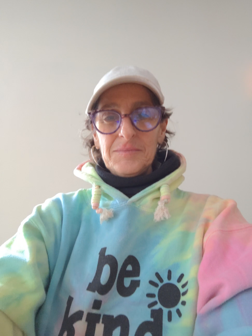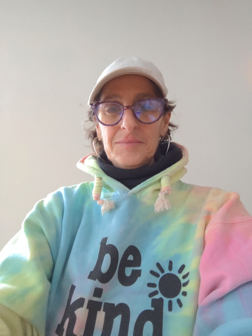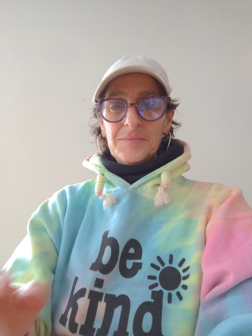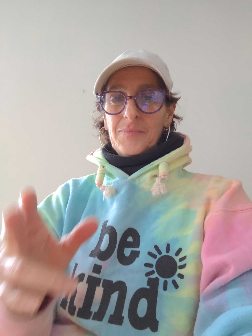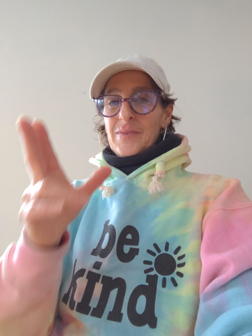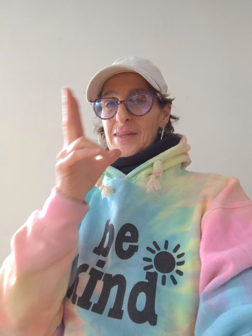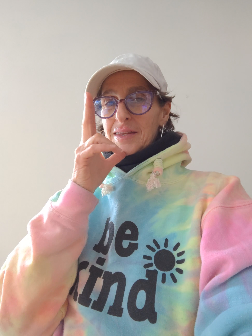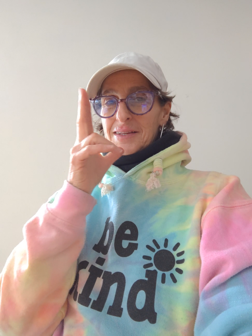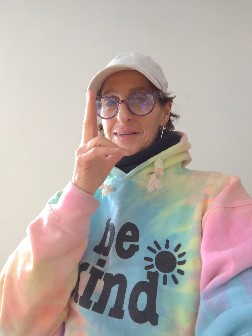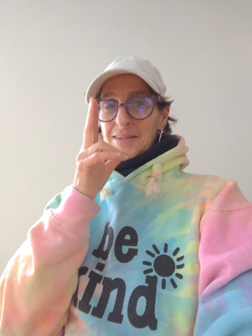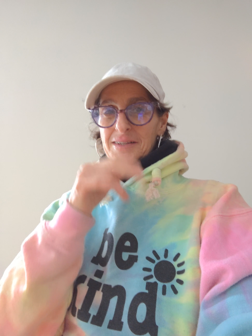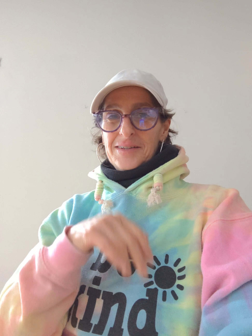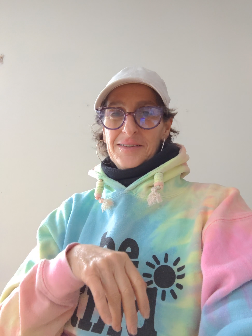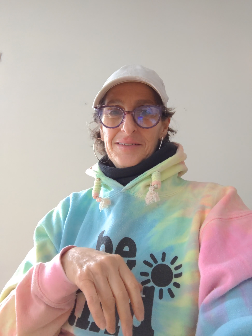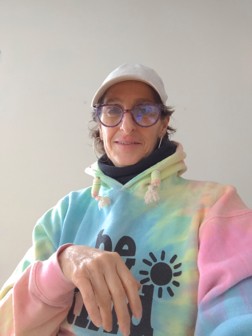hen